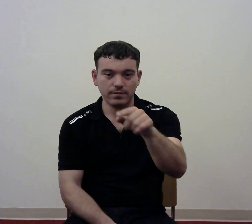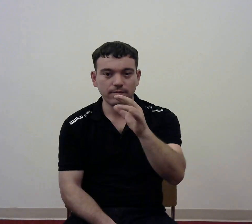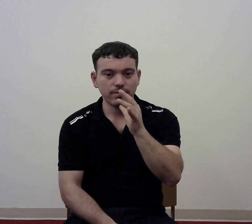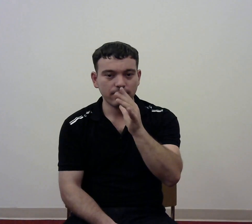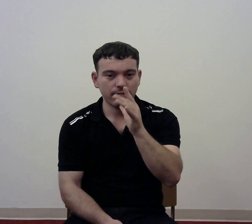vaxt